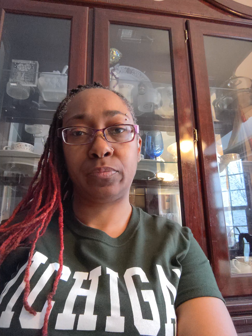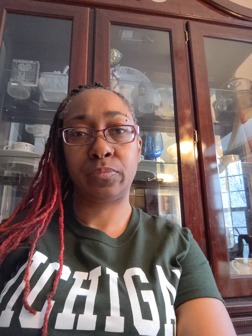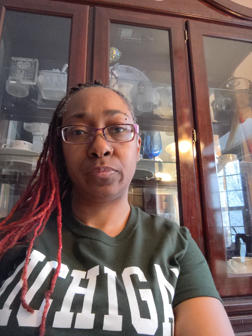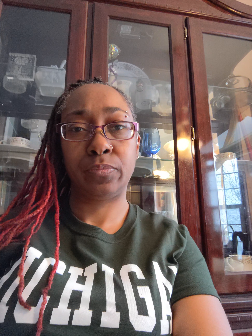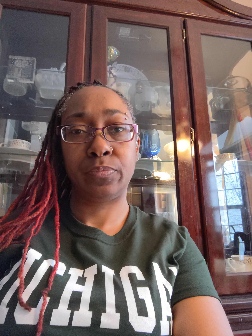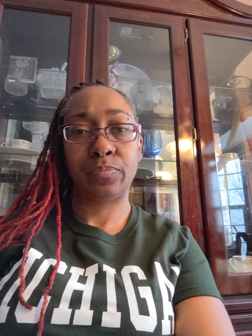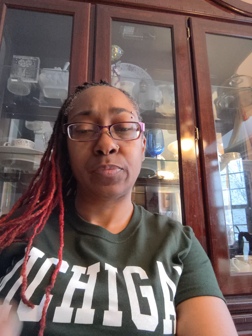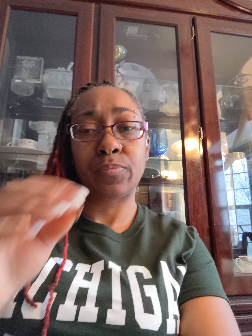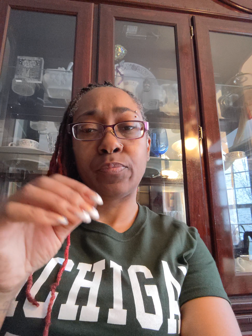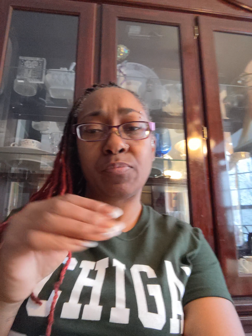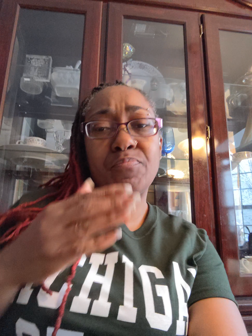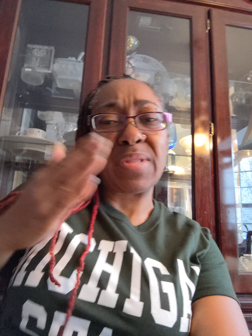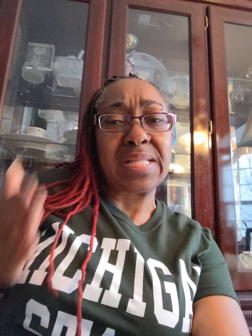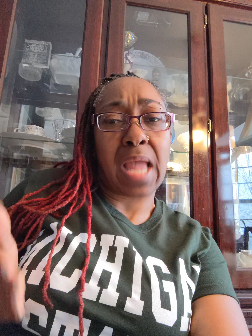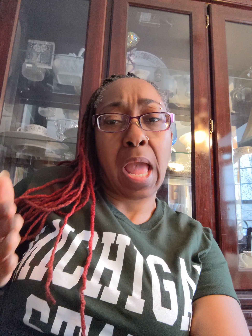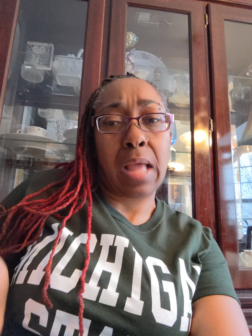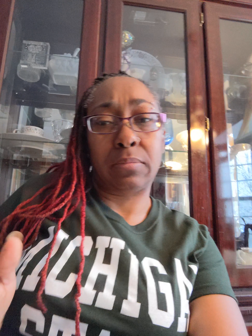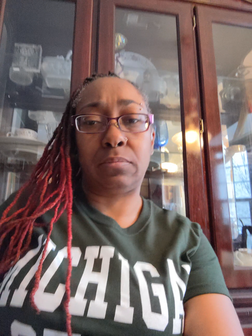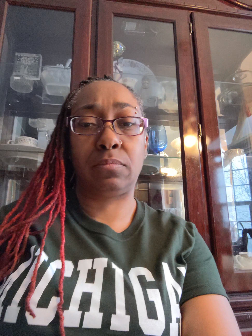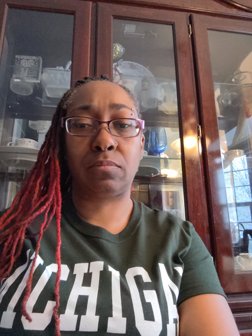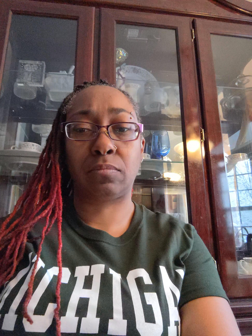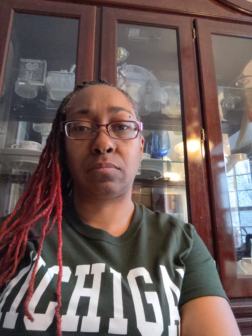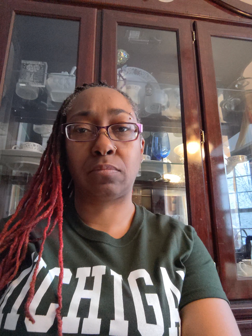beside